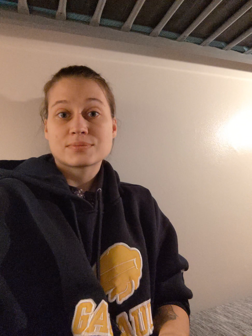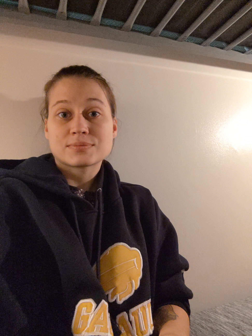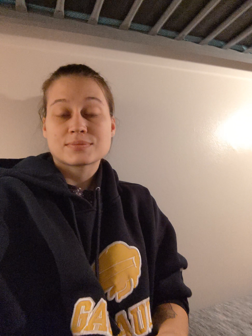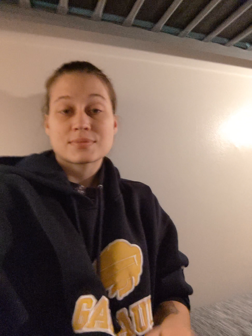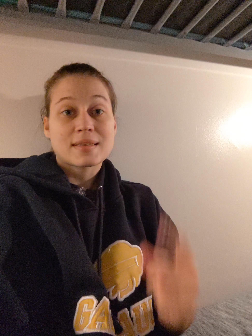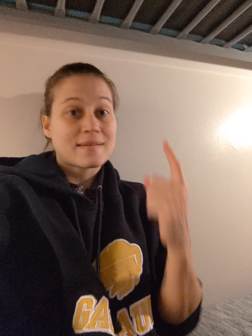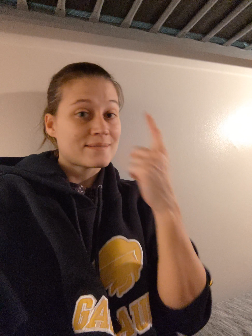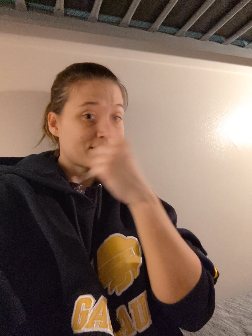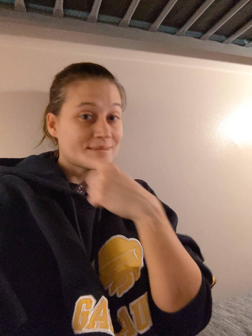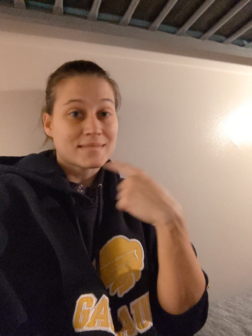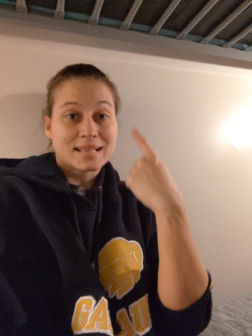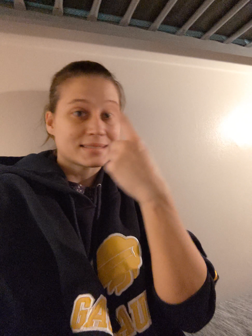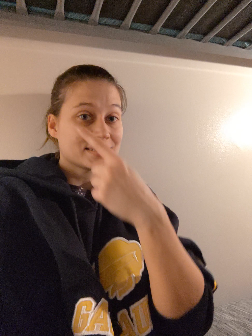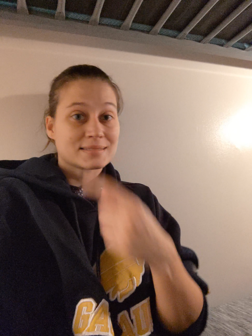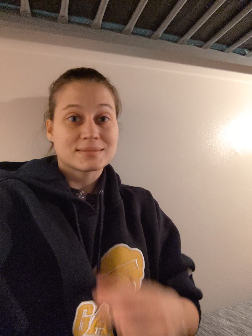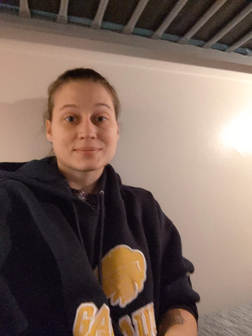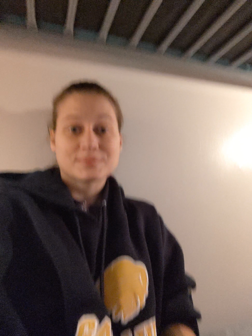face